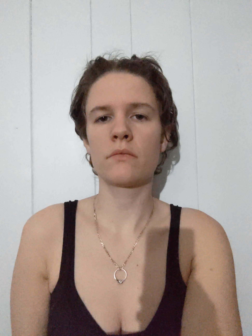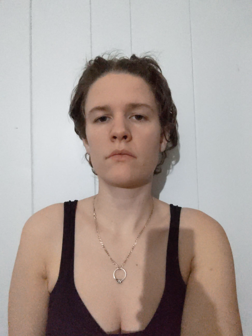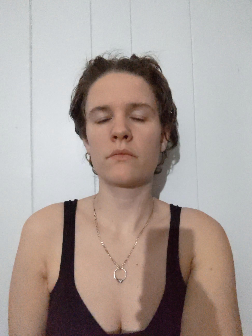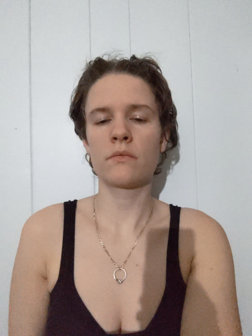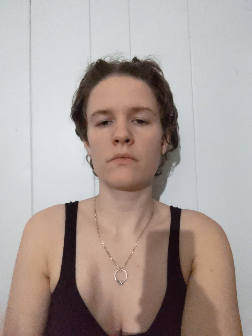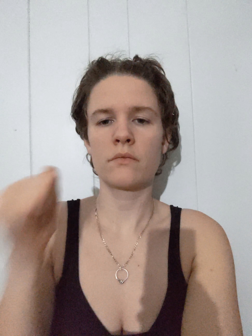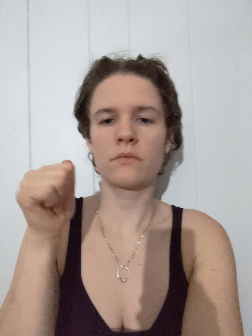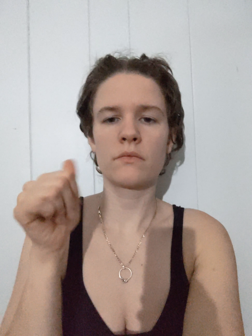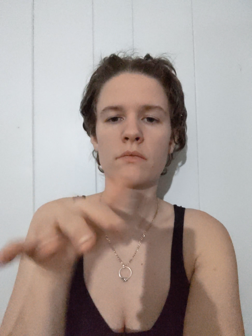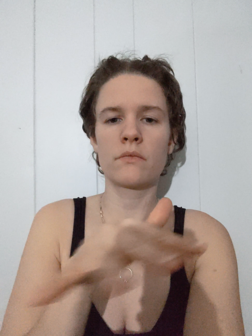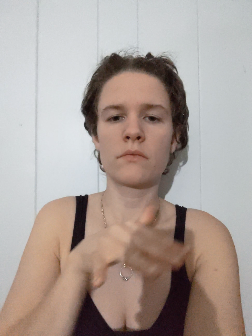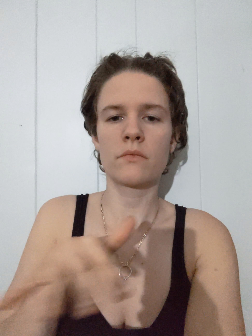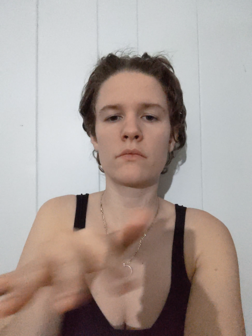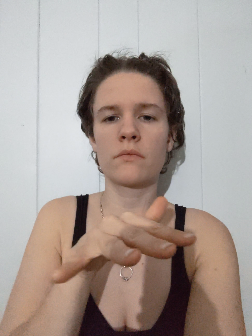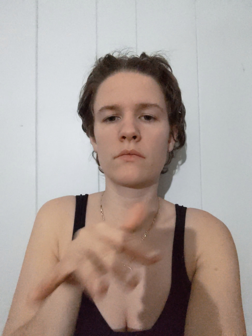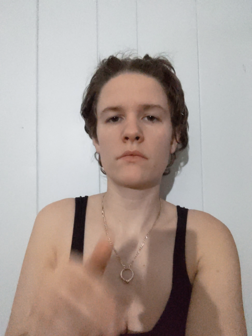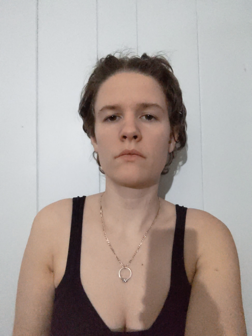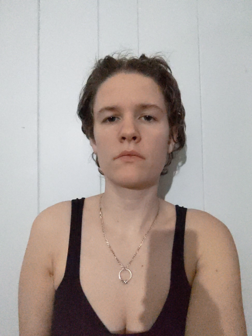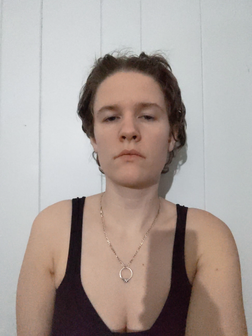backyard